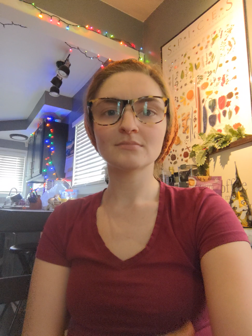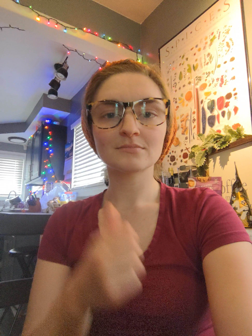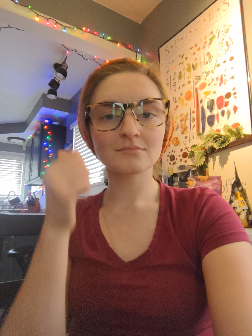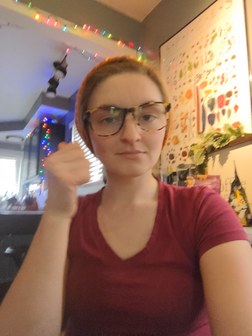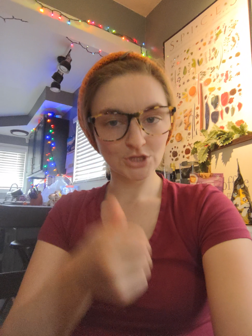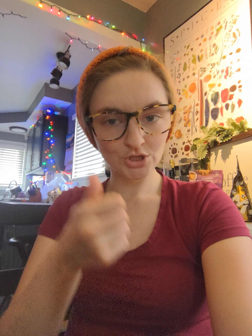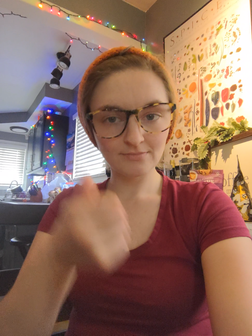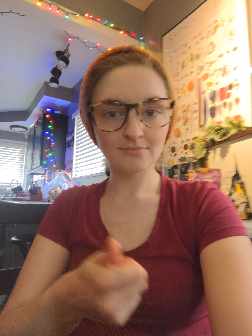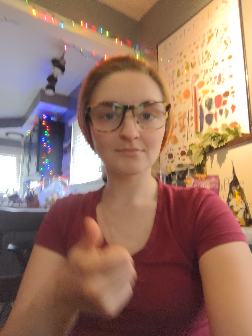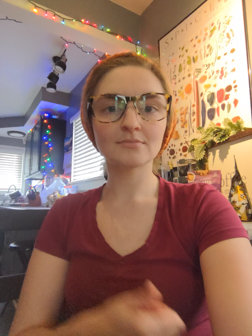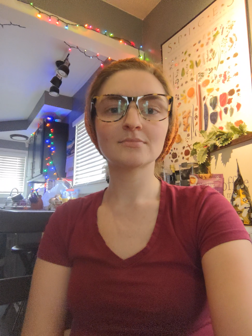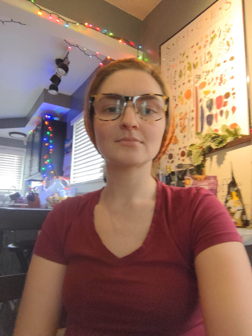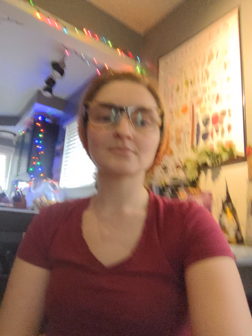every